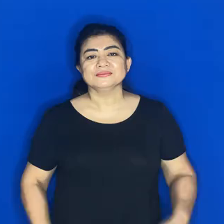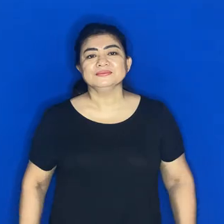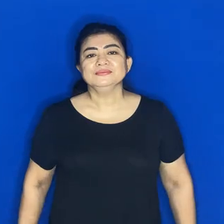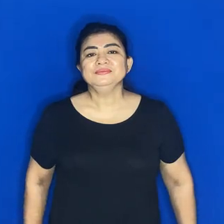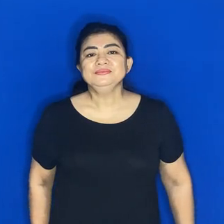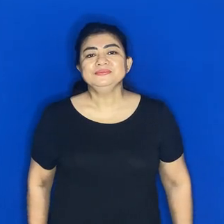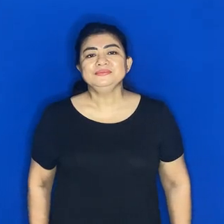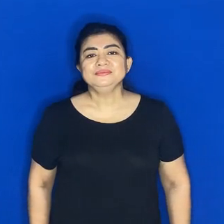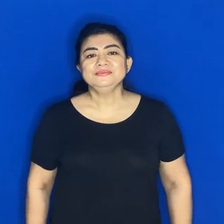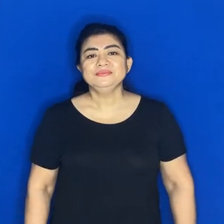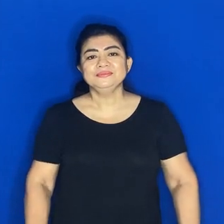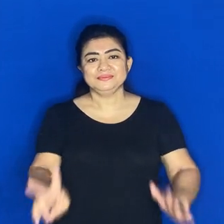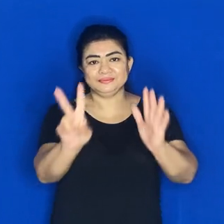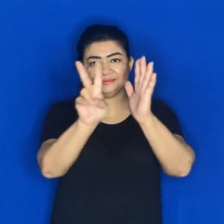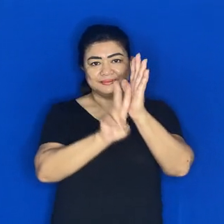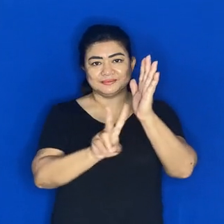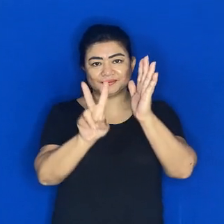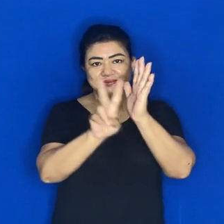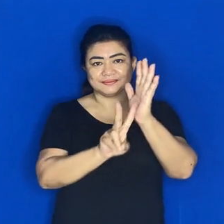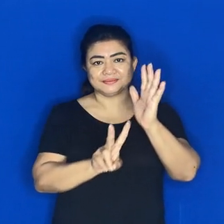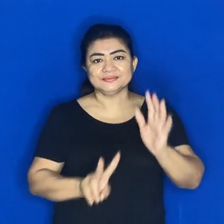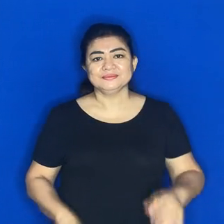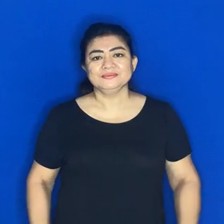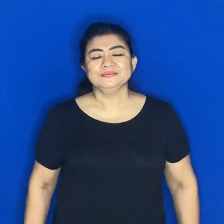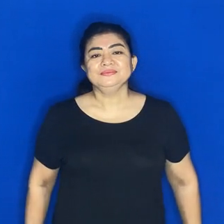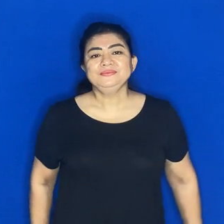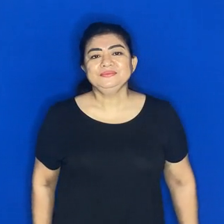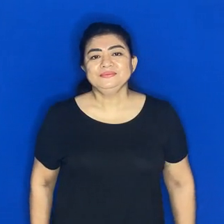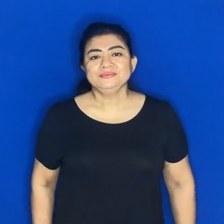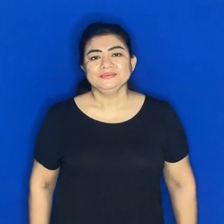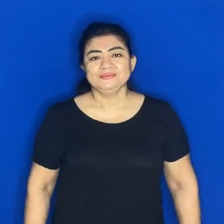violet